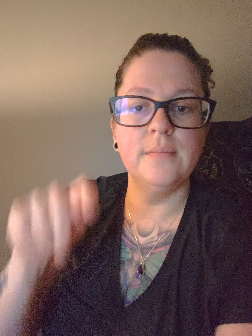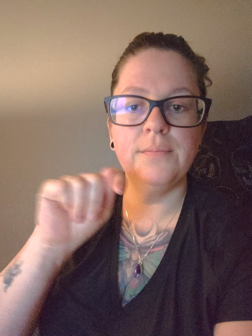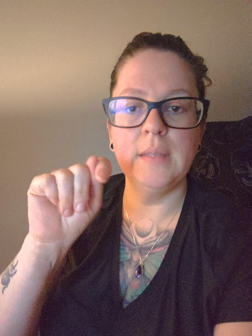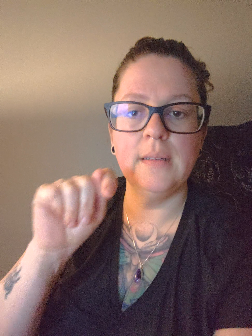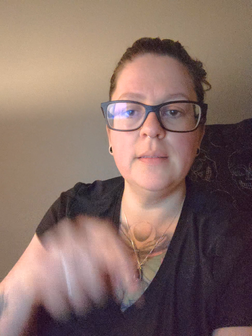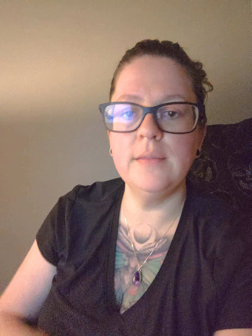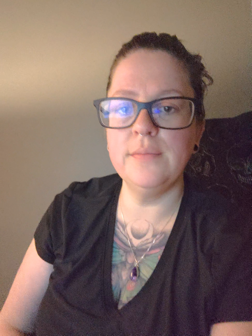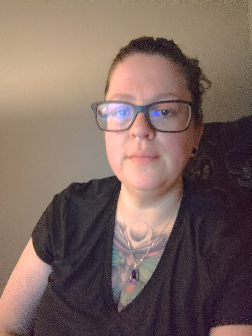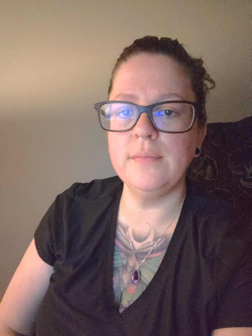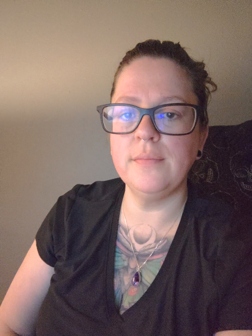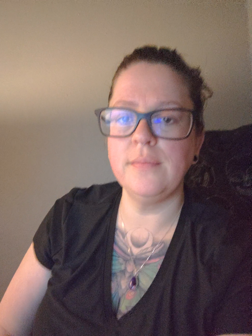potty